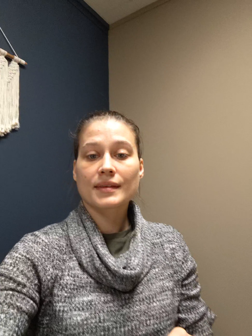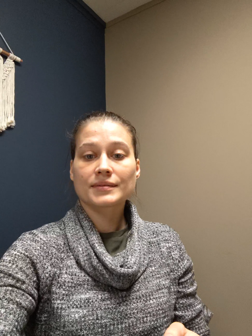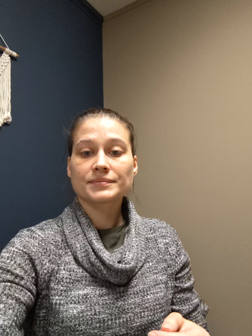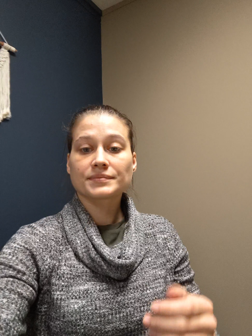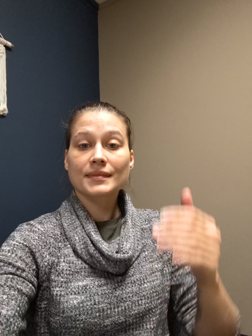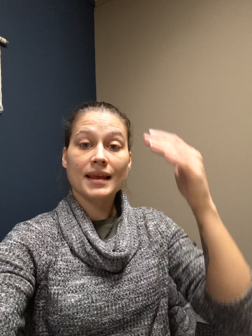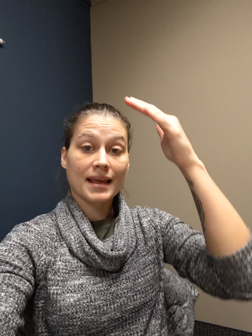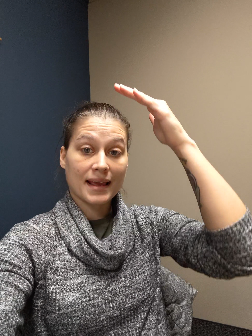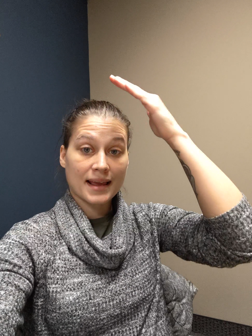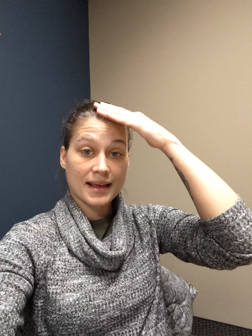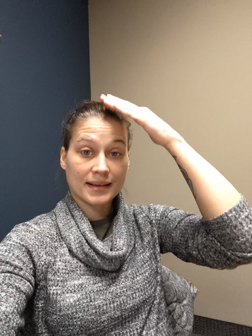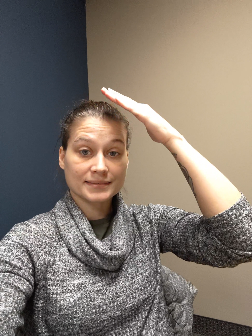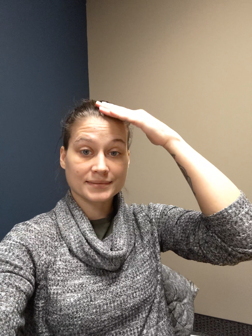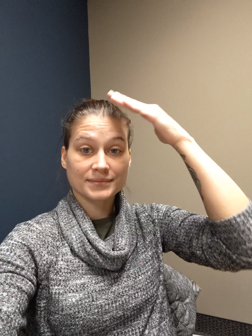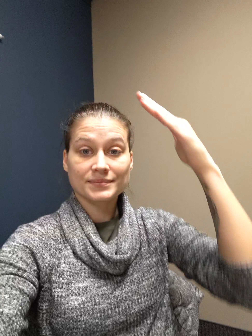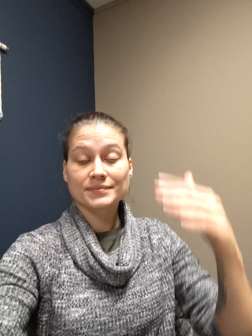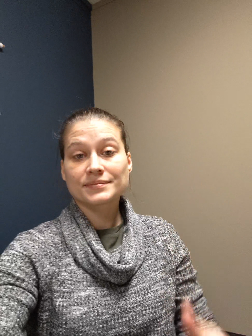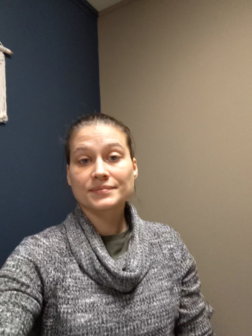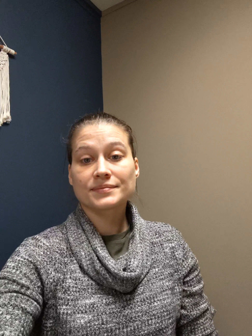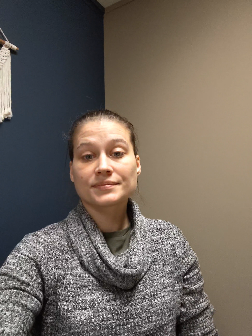hat